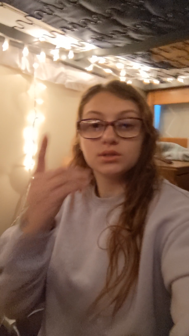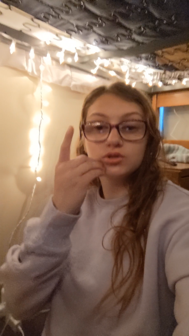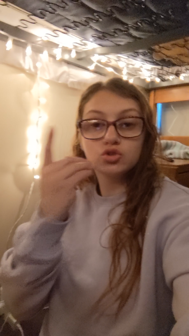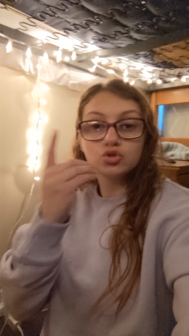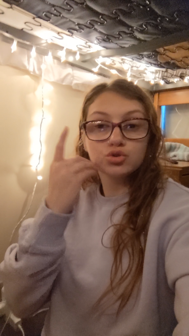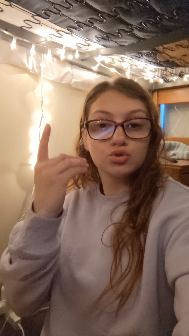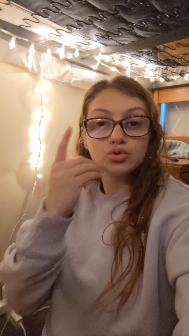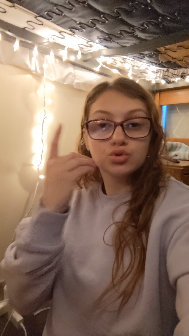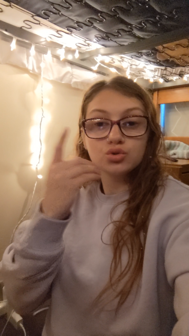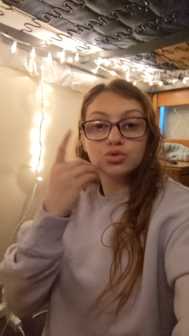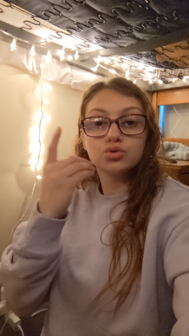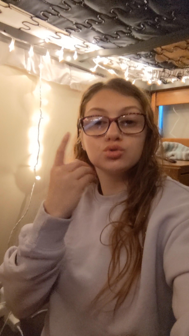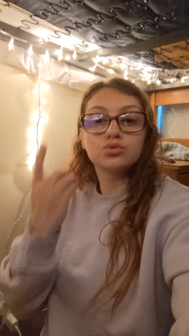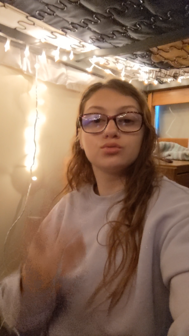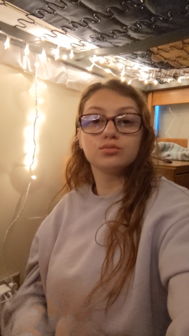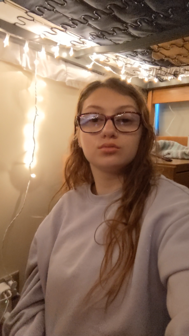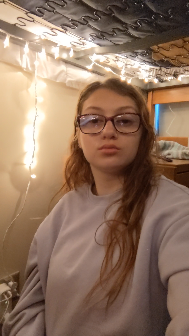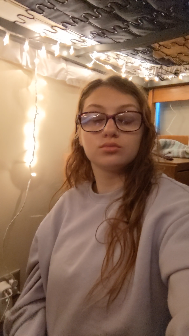dinner